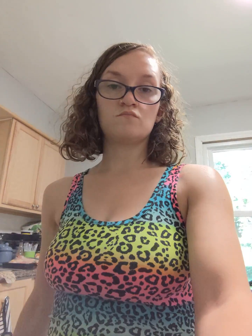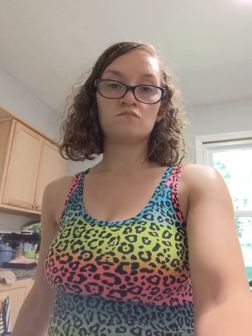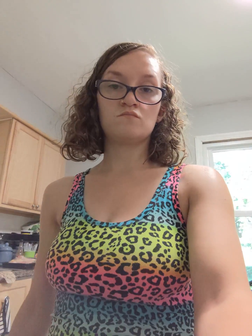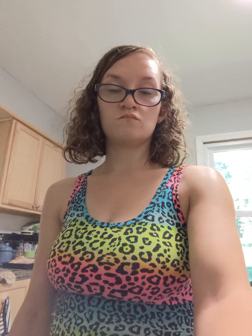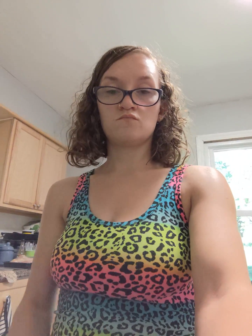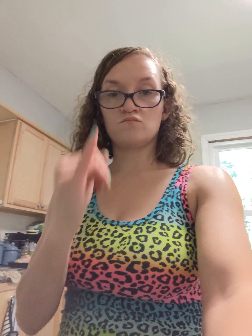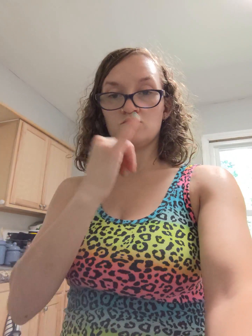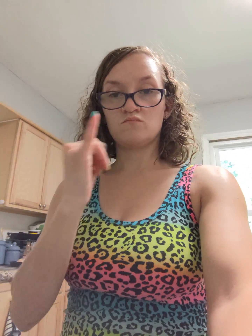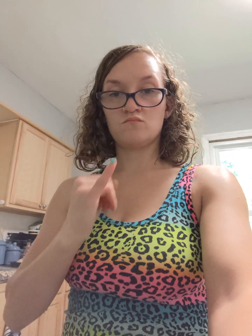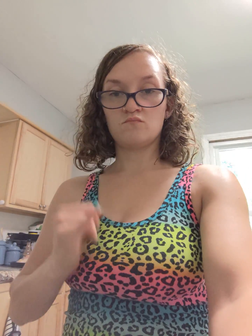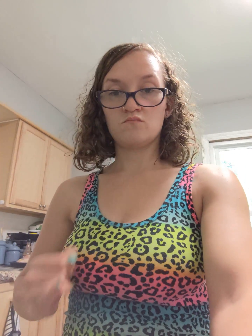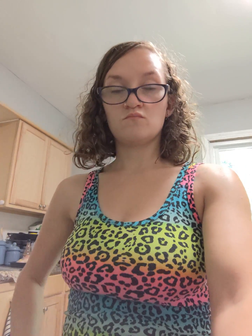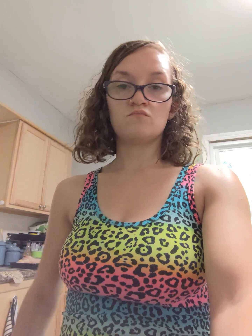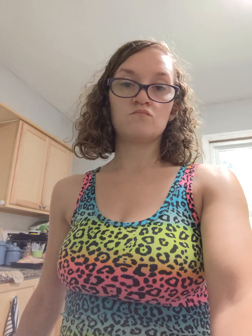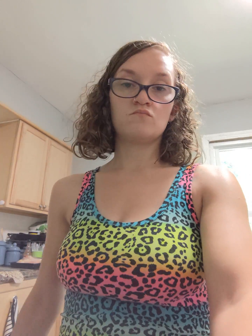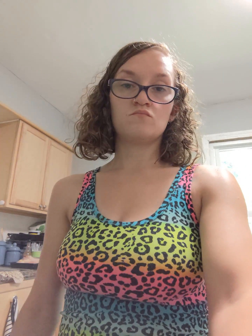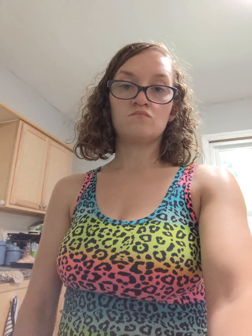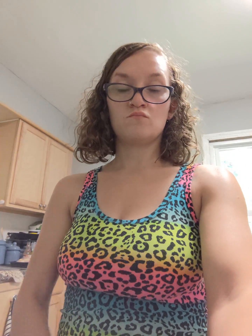draw